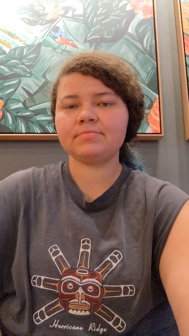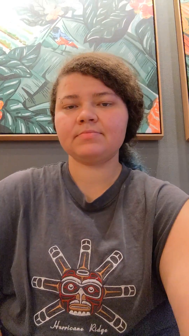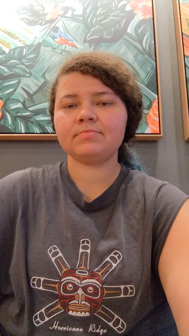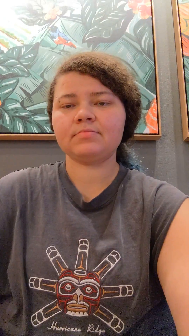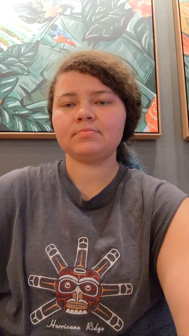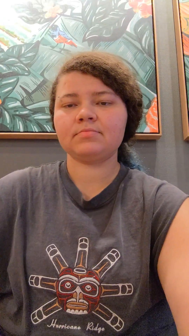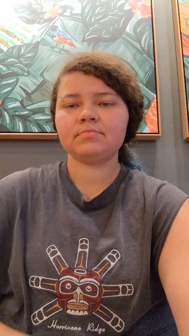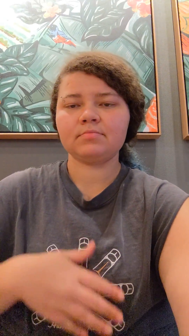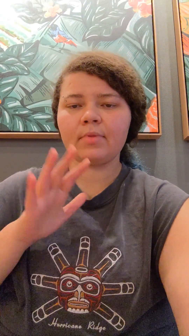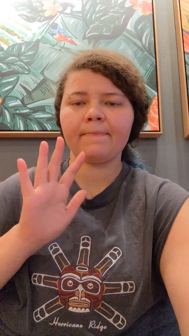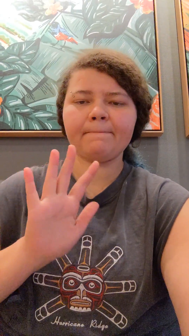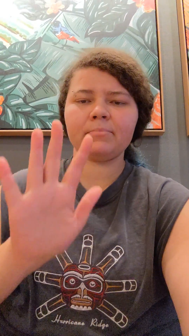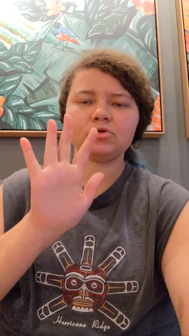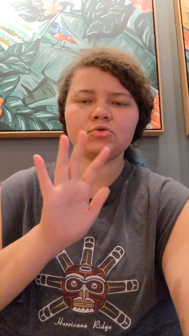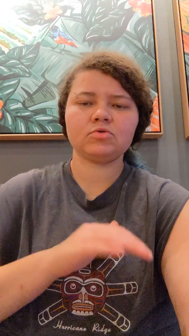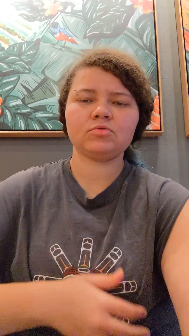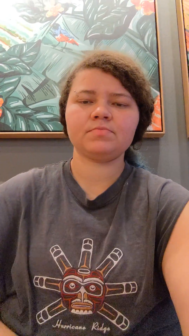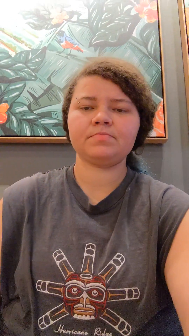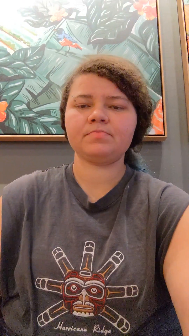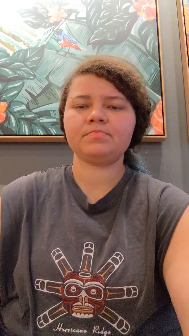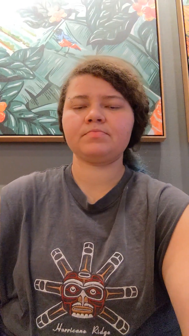push